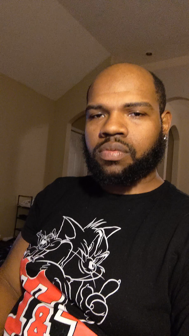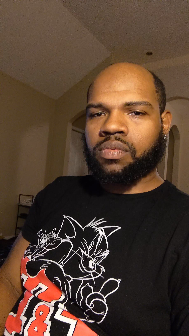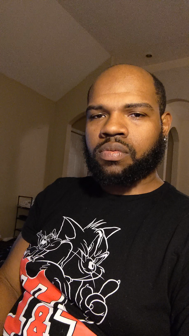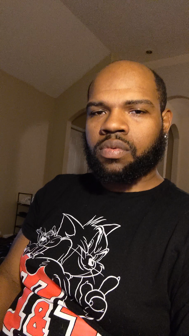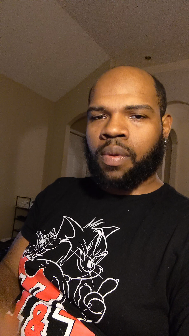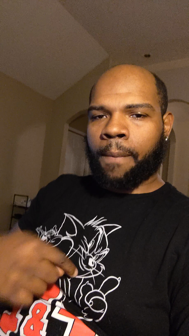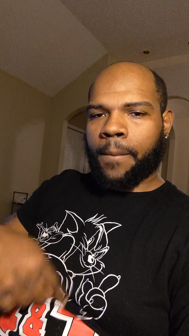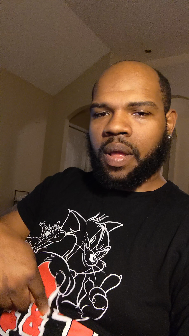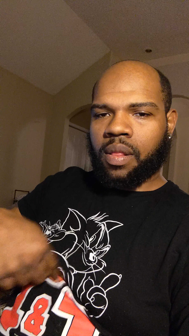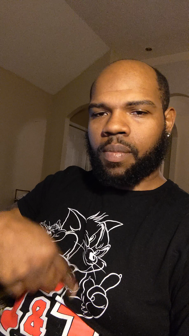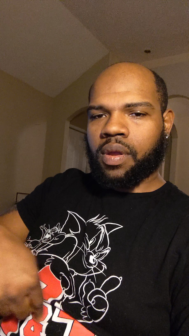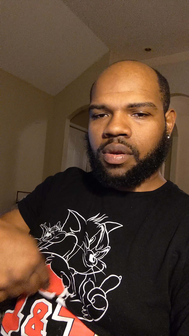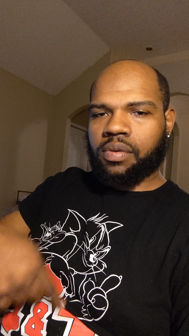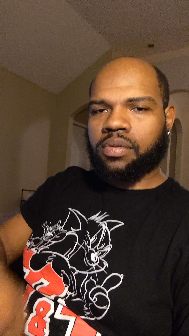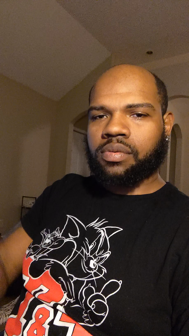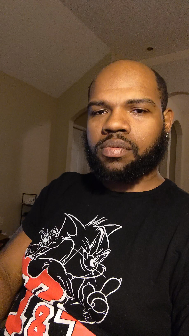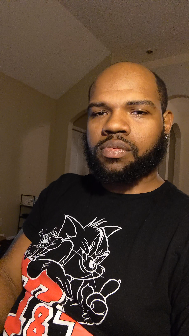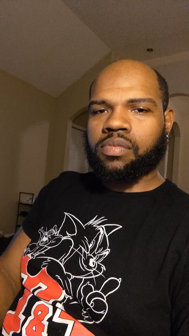belly button